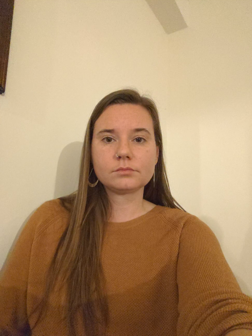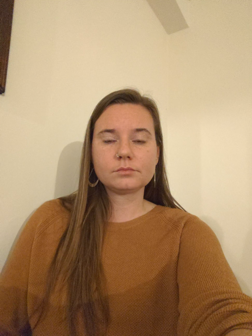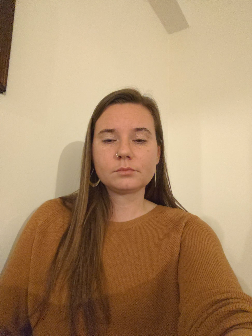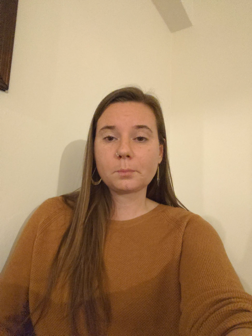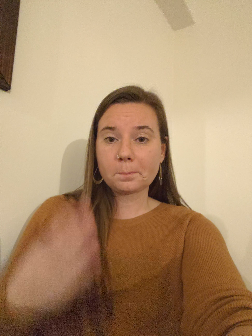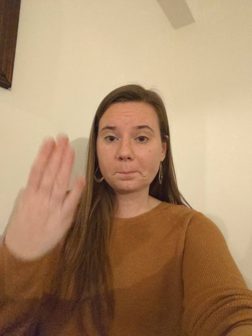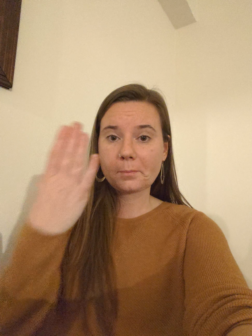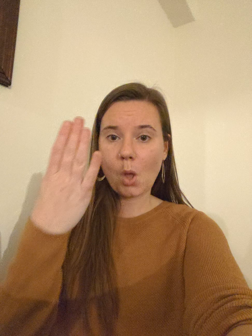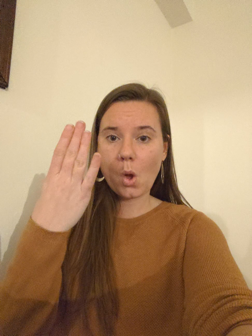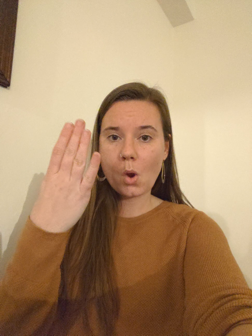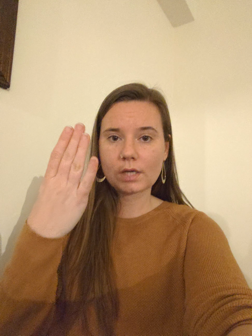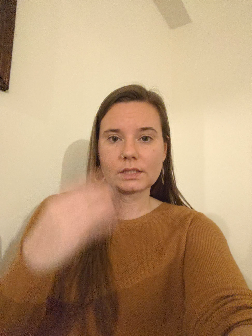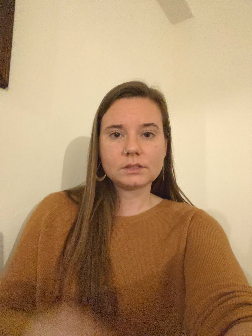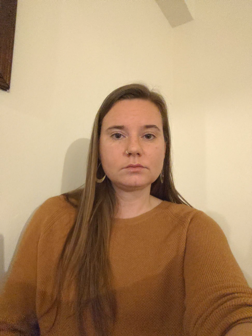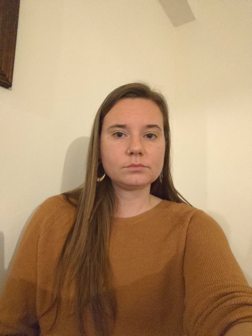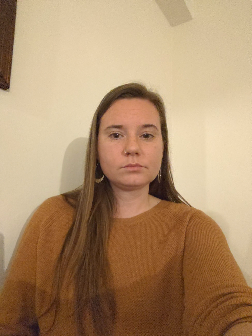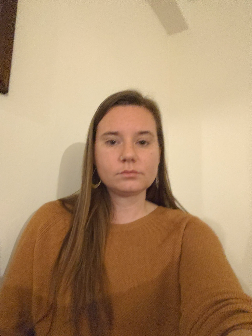morning